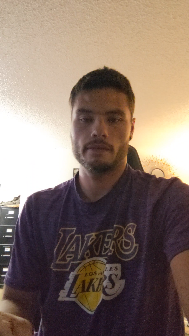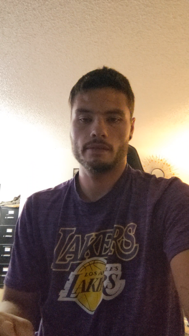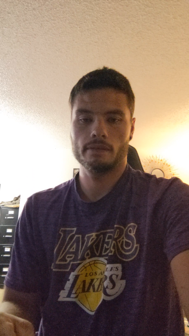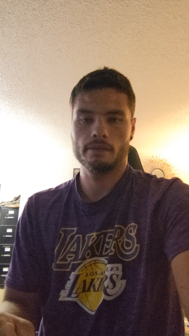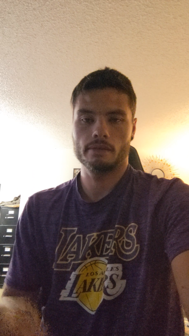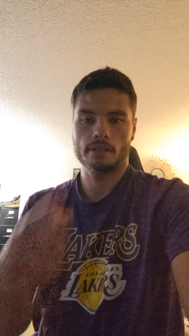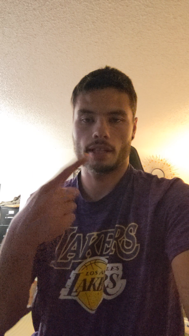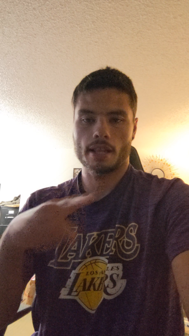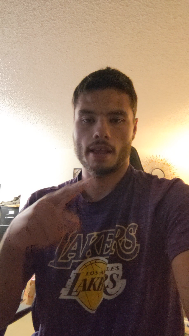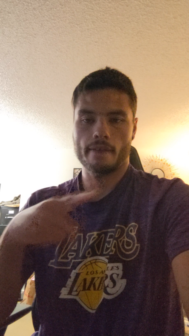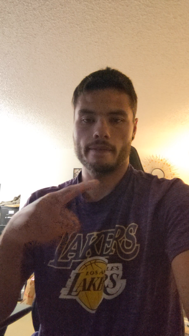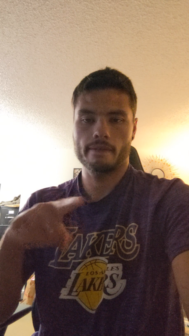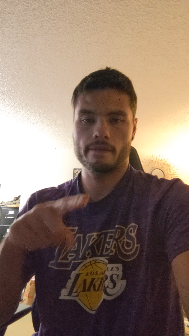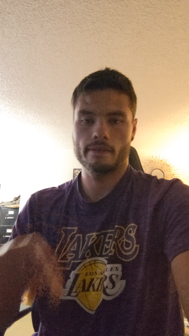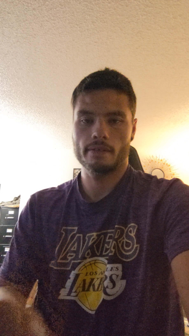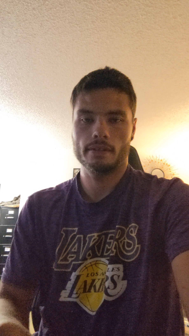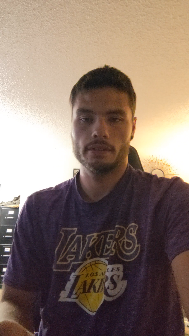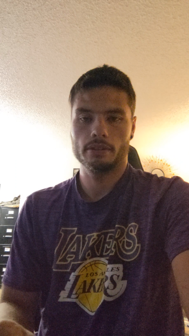knife